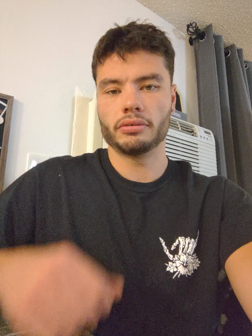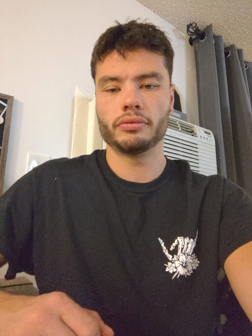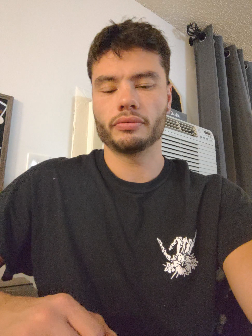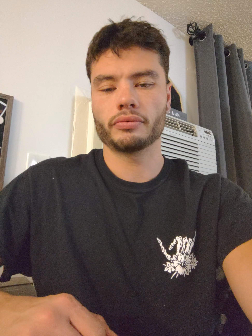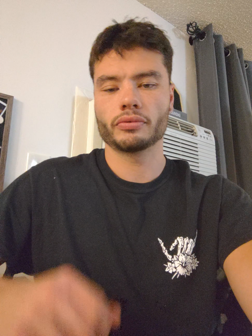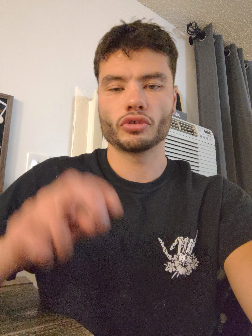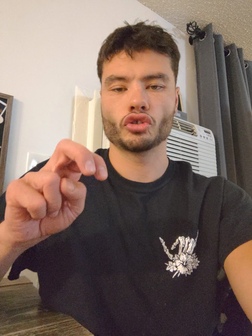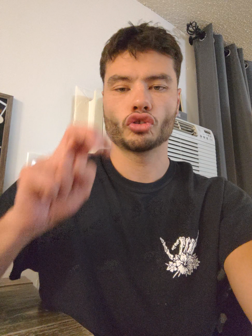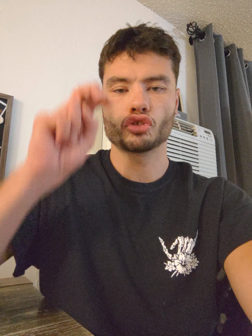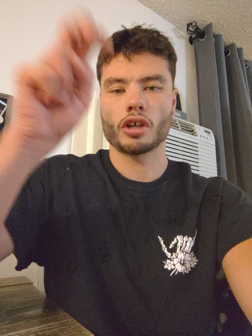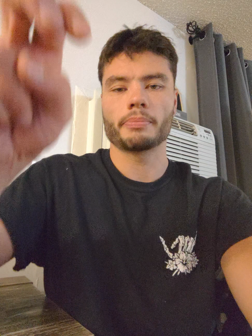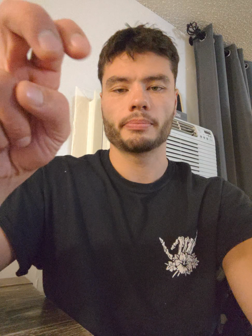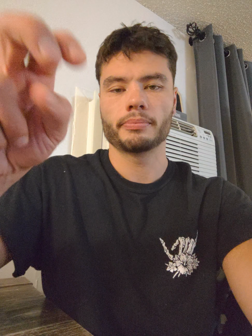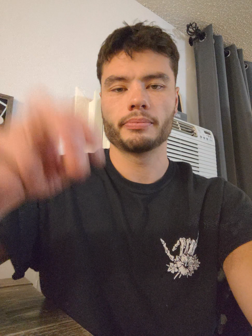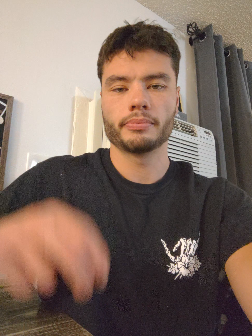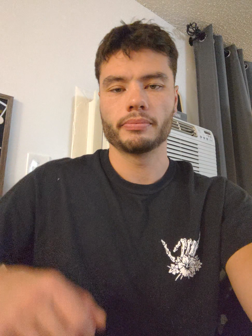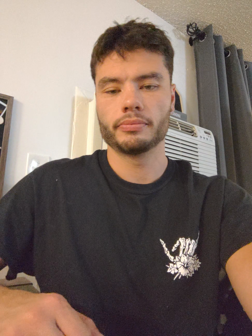jump